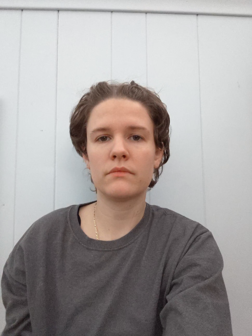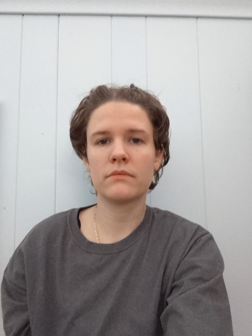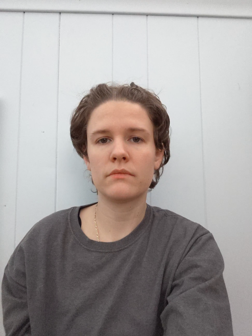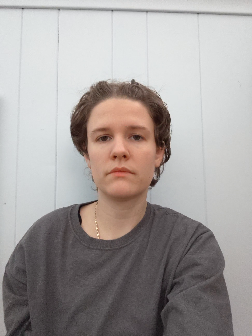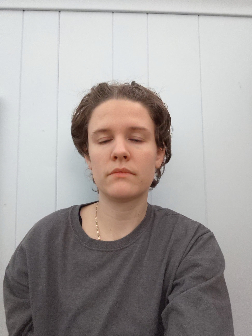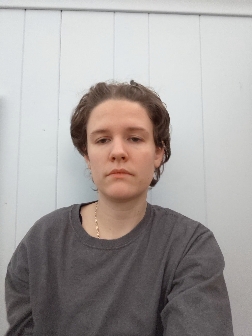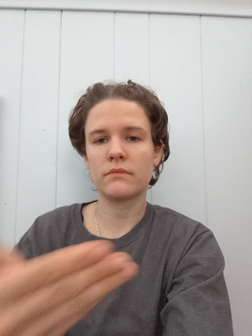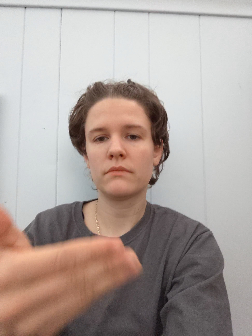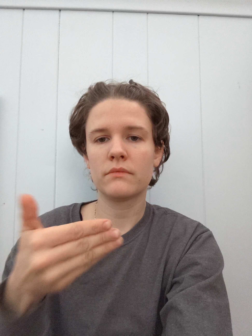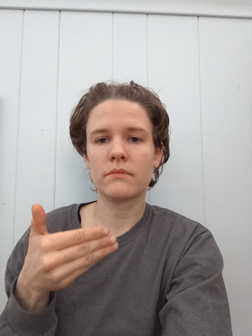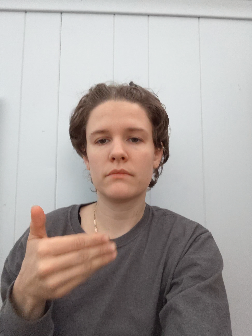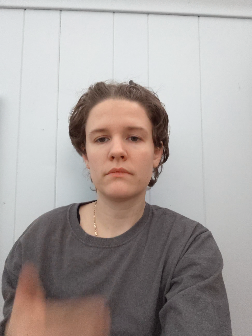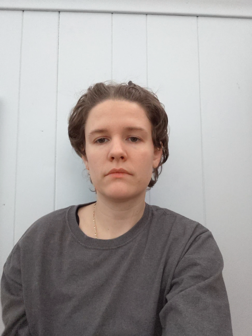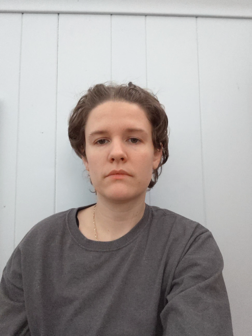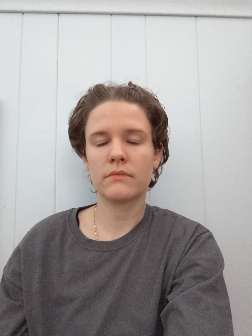before